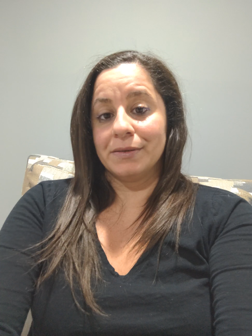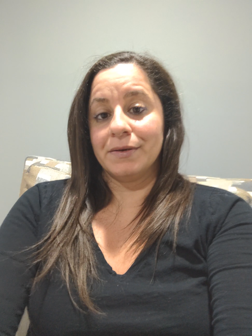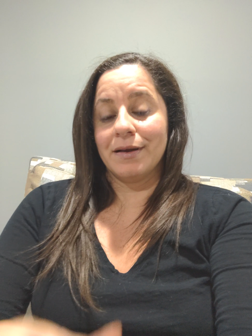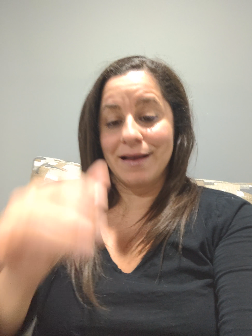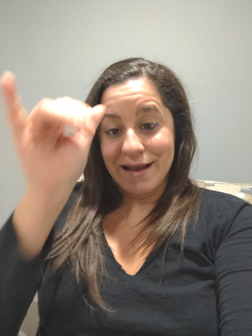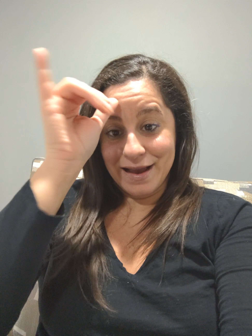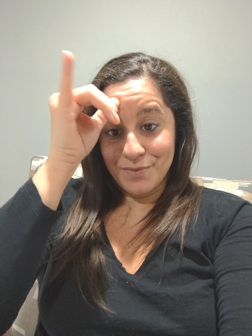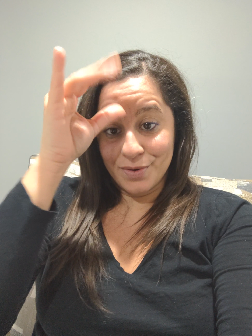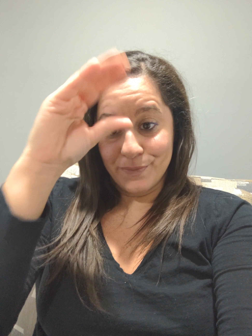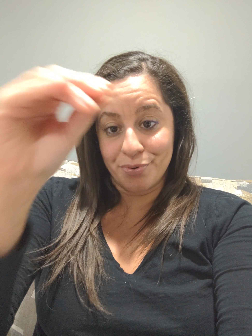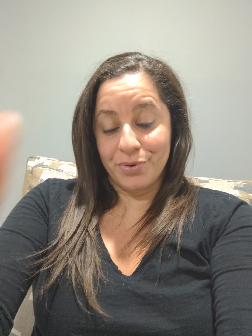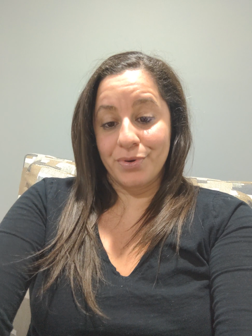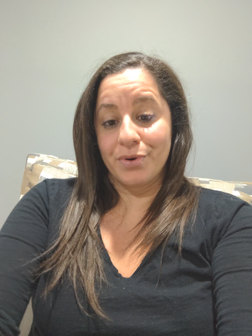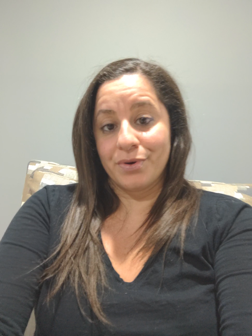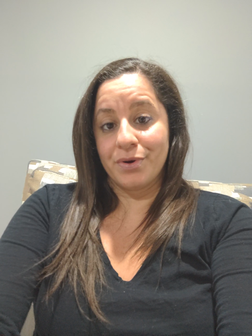cowboy